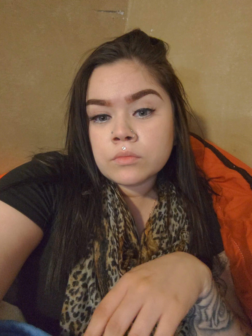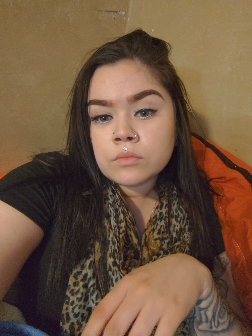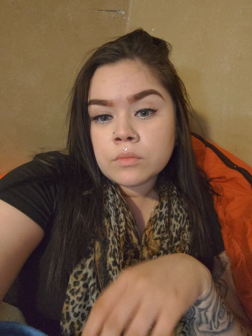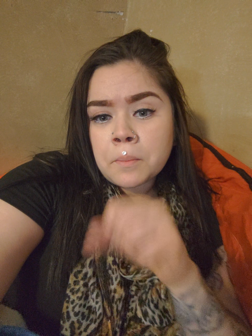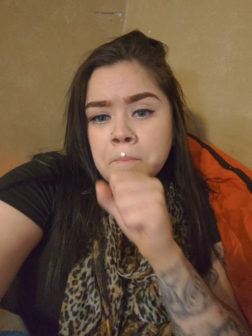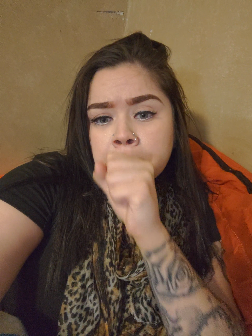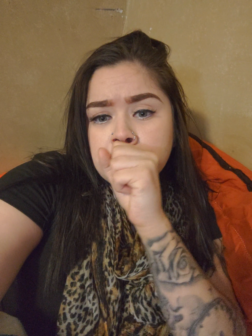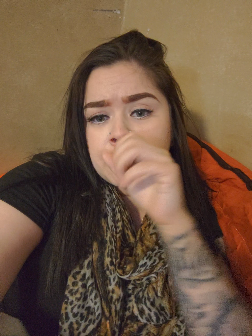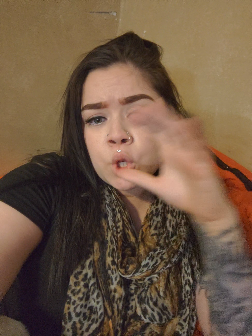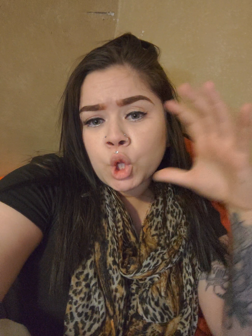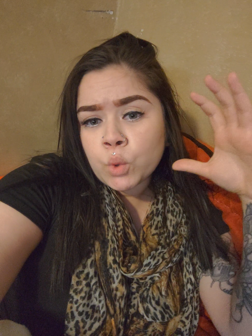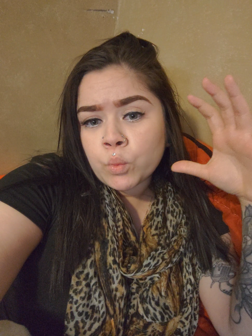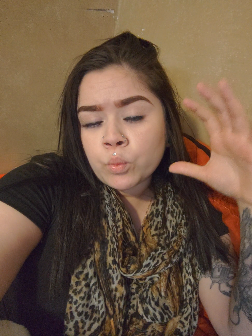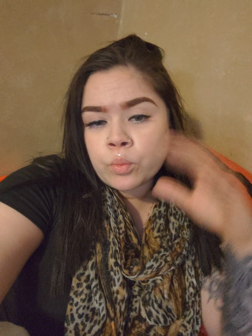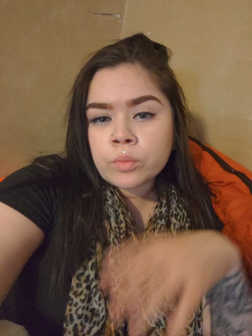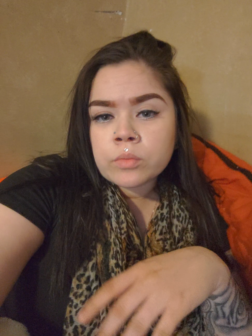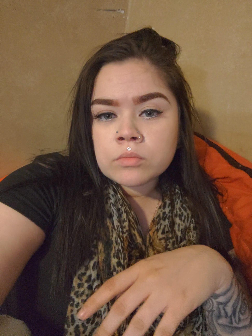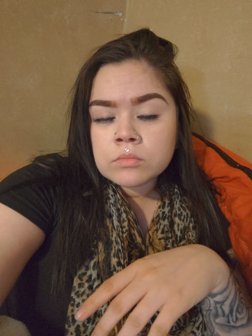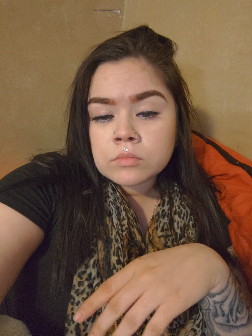balloon